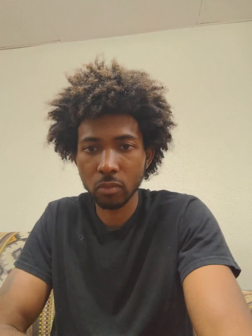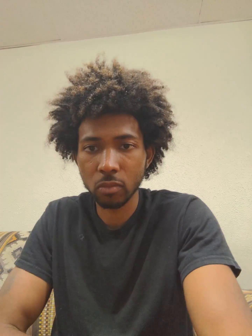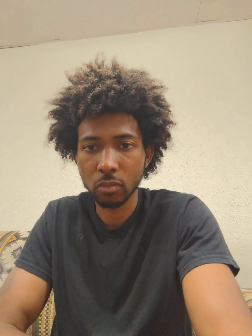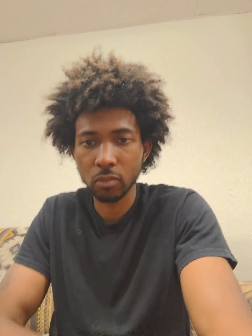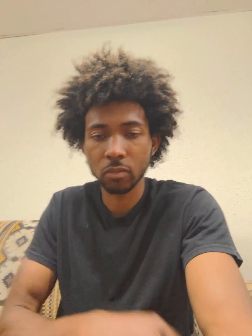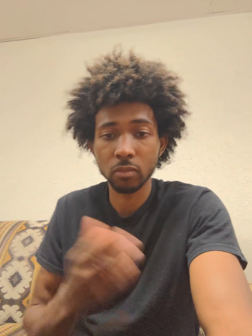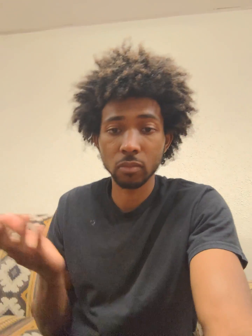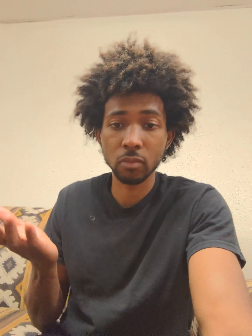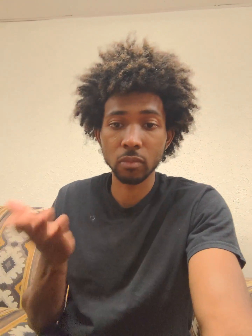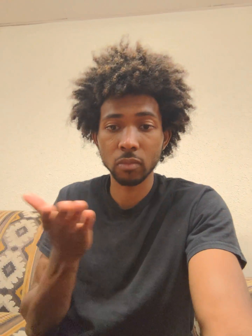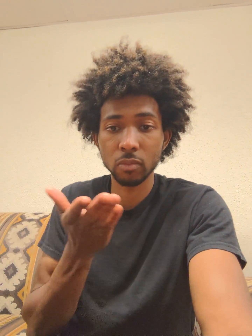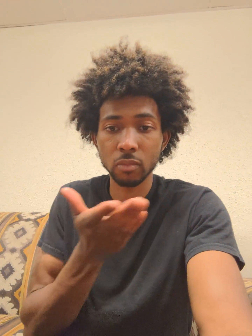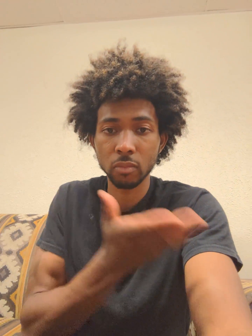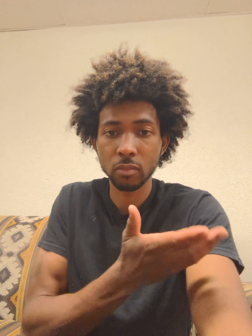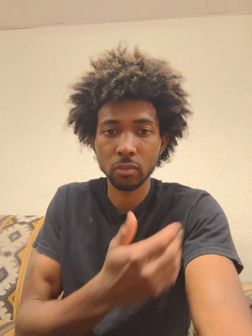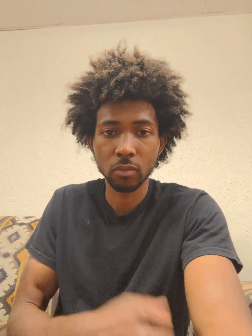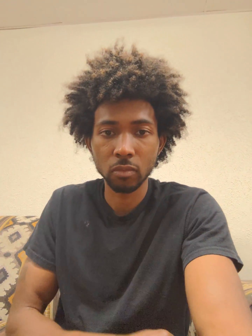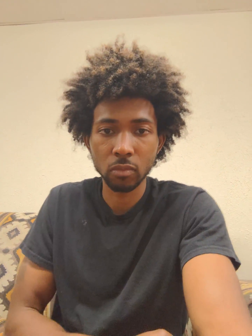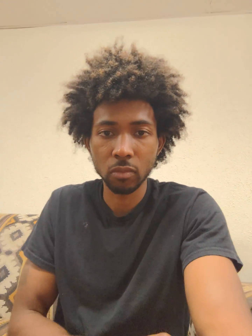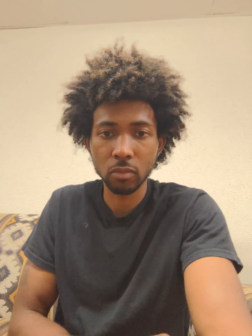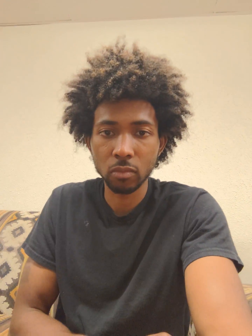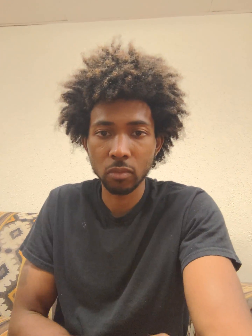carry